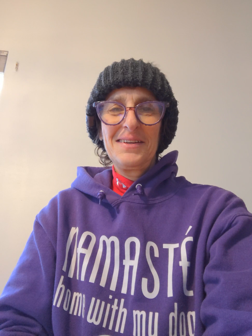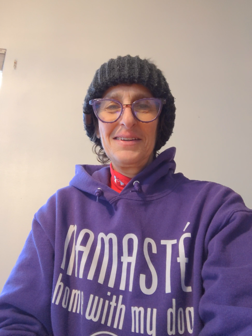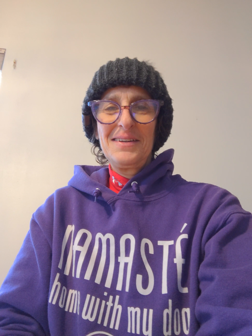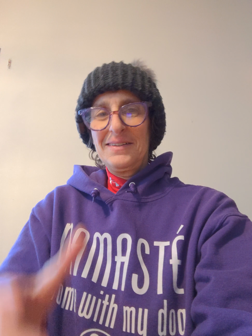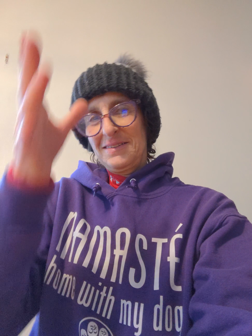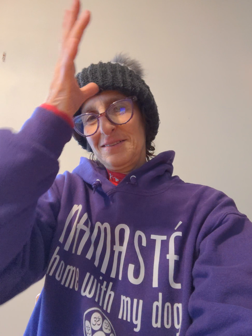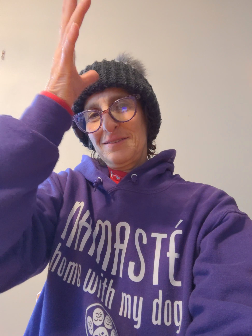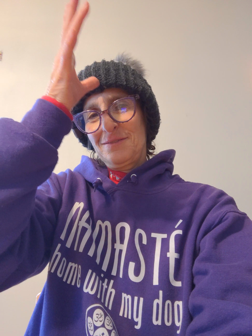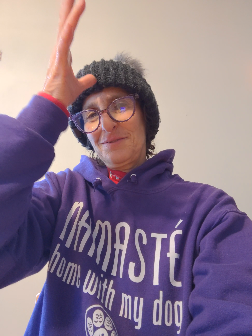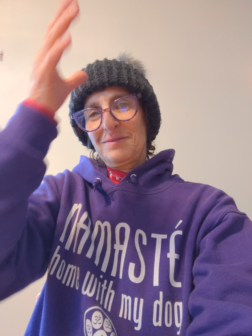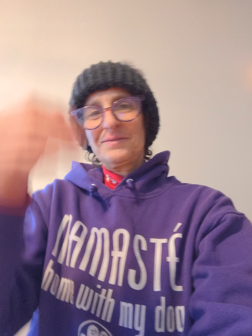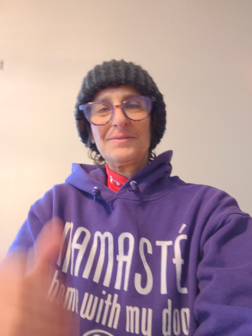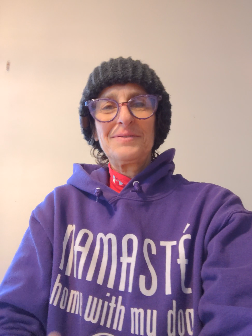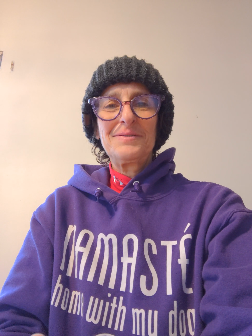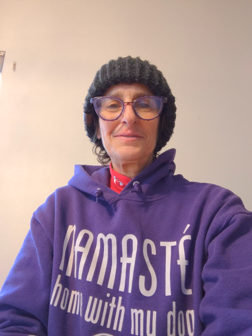dad